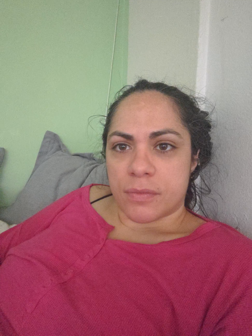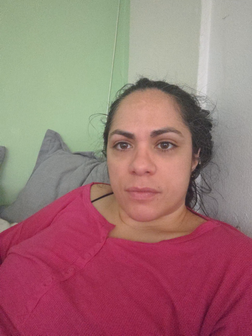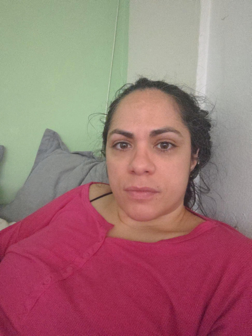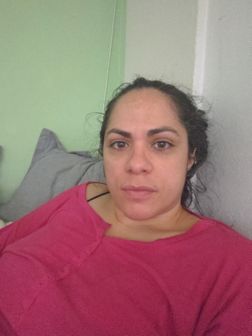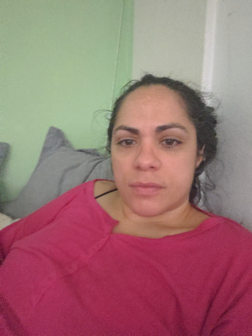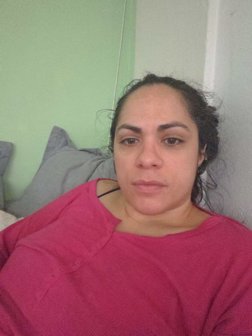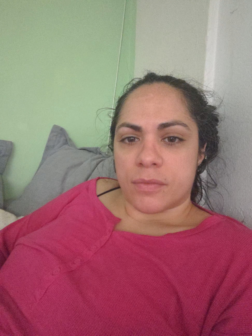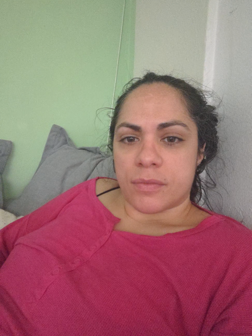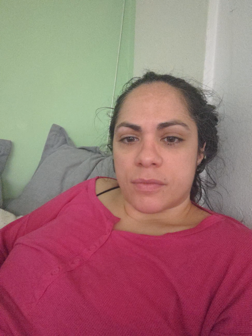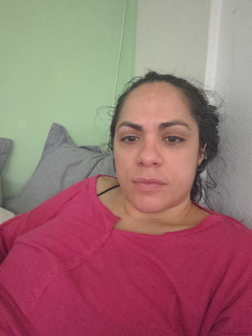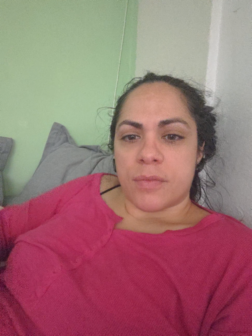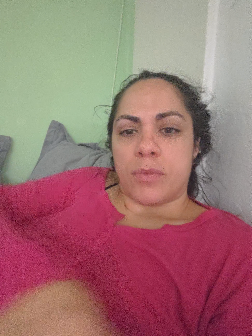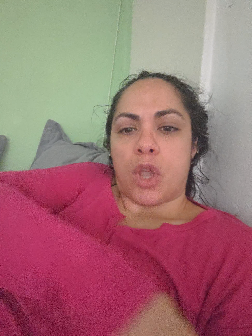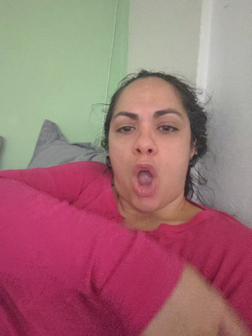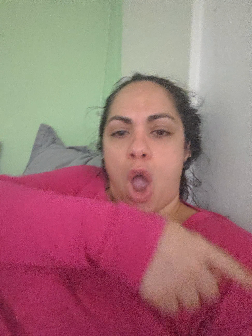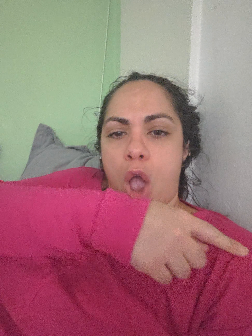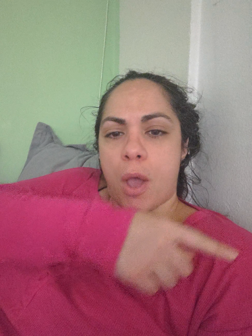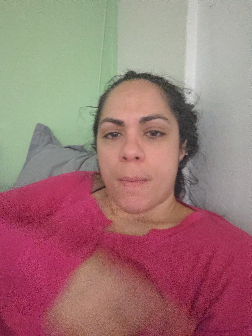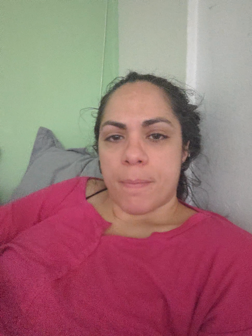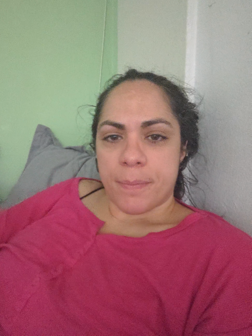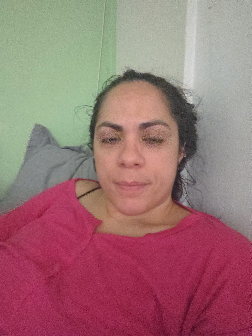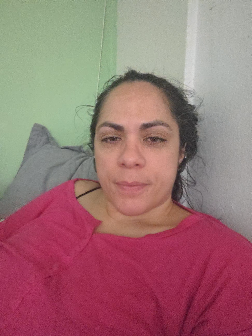arm